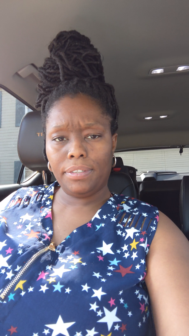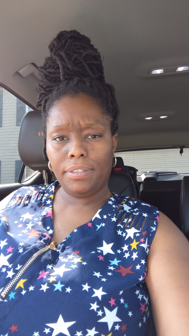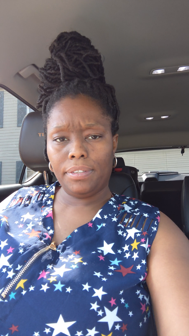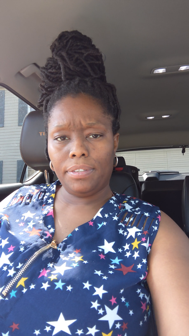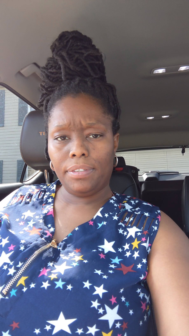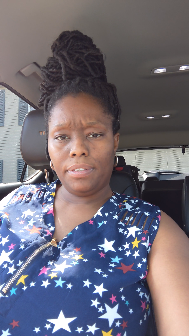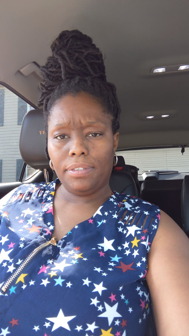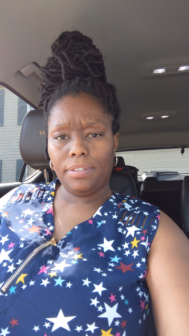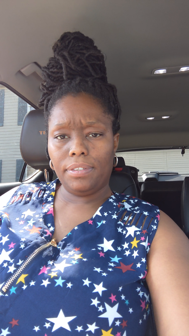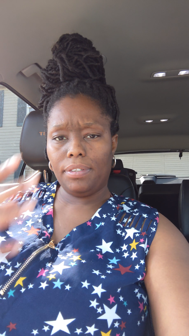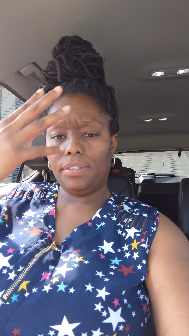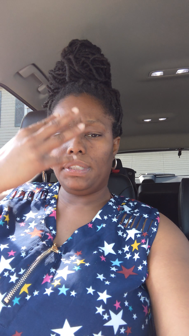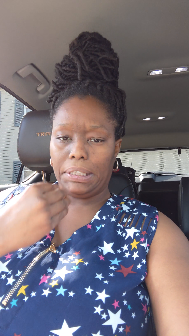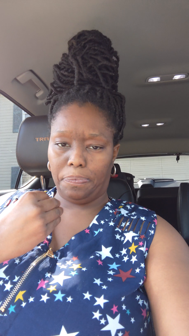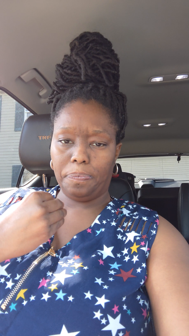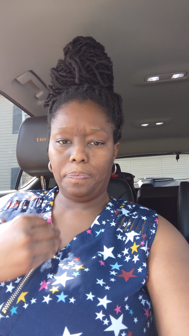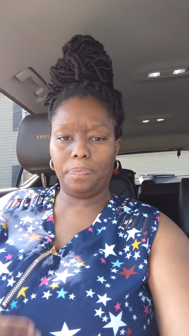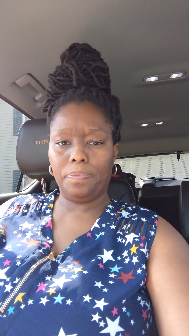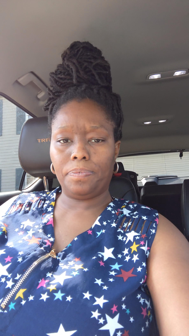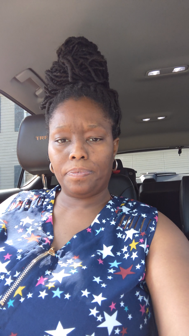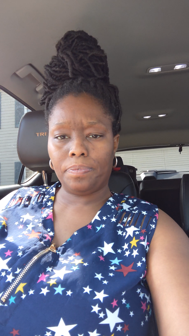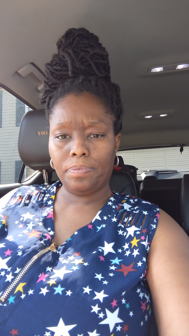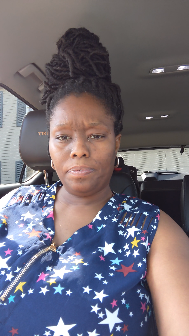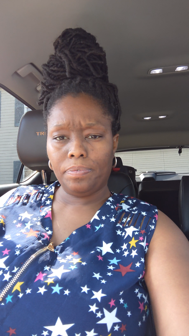asleep